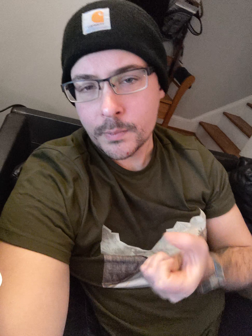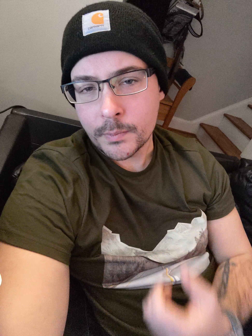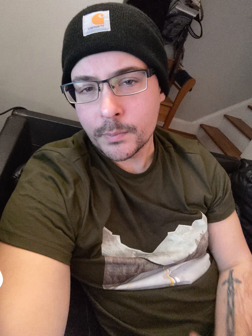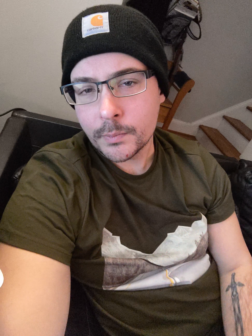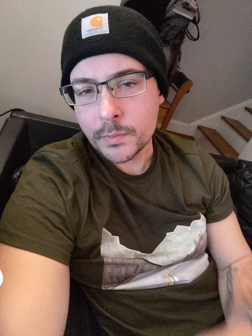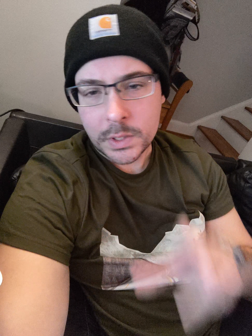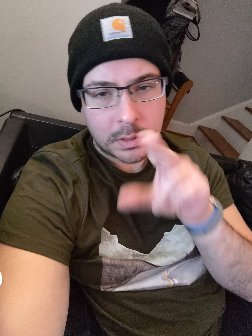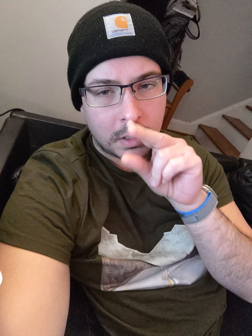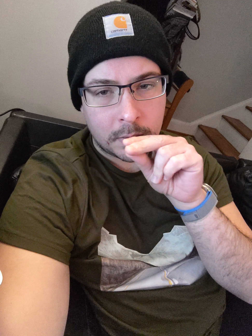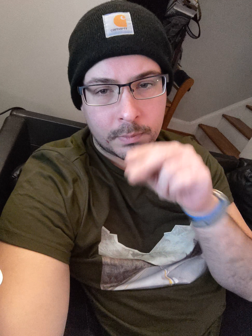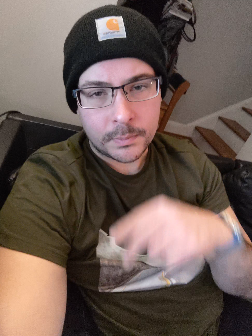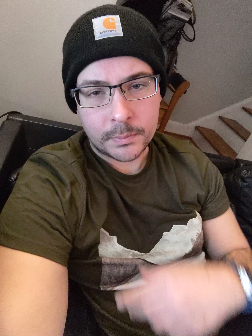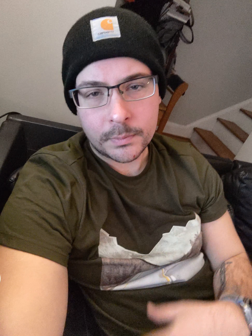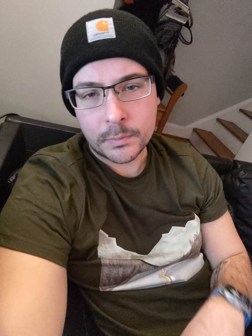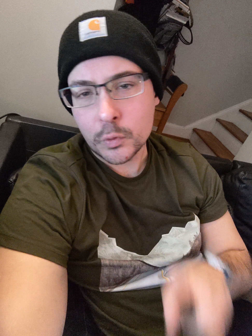duck